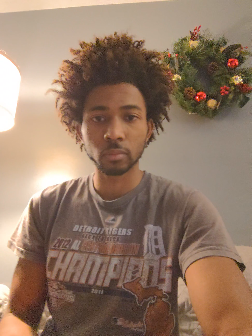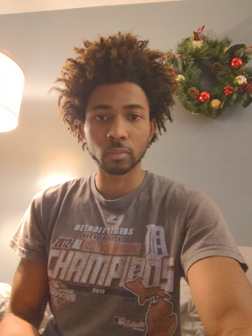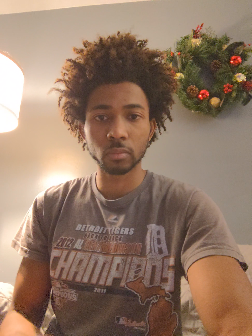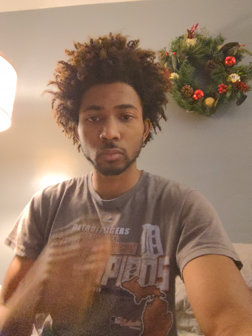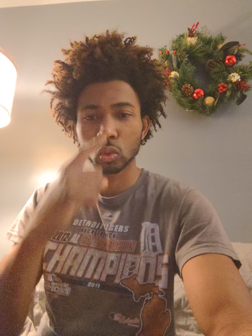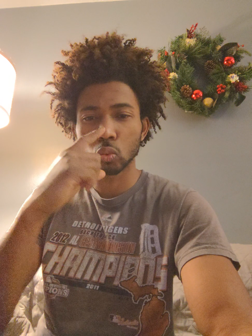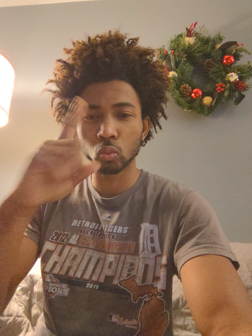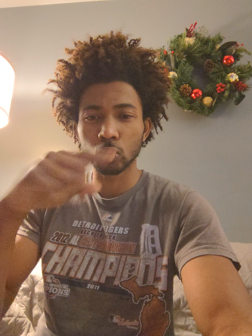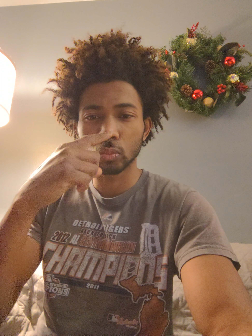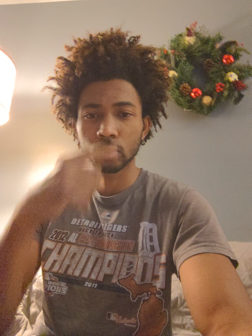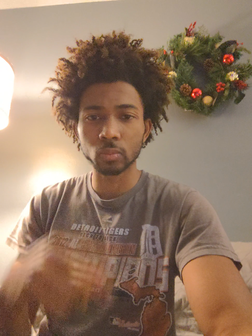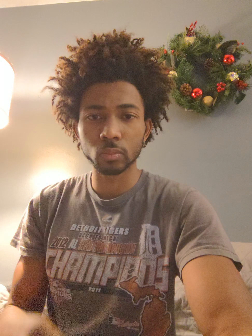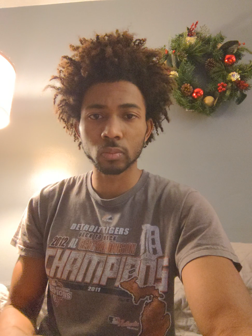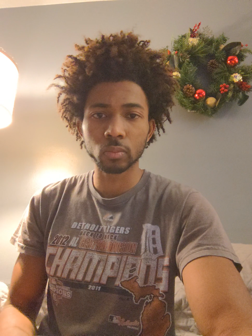noisy